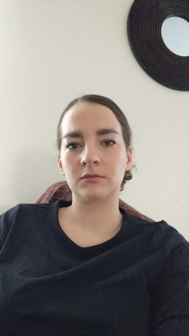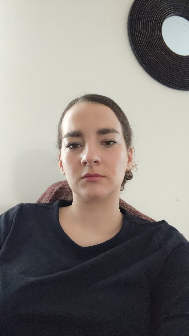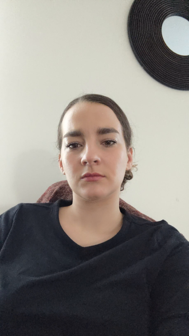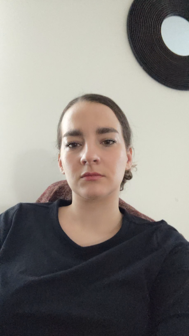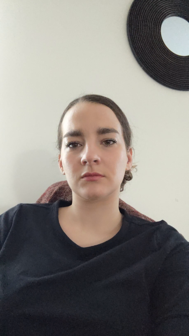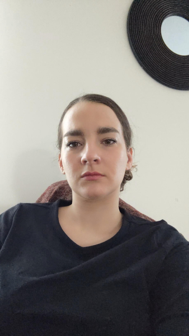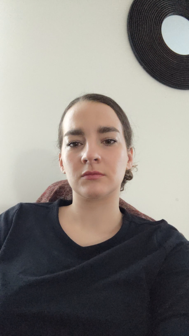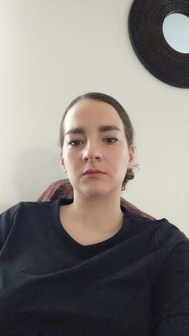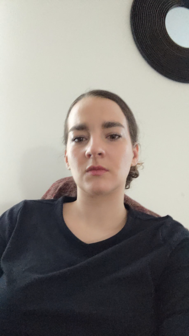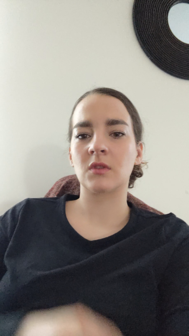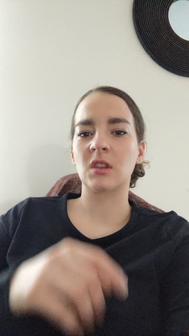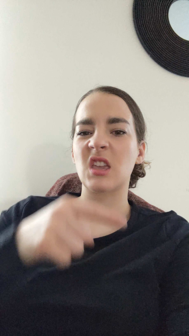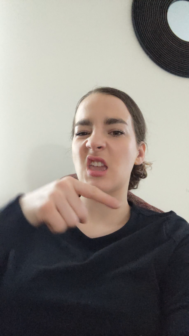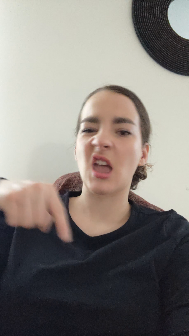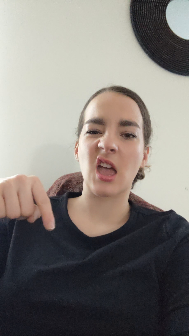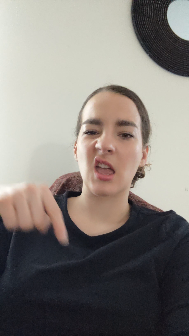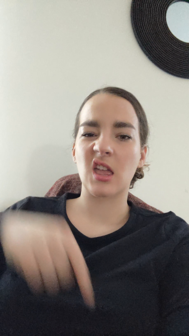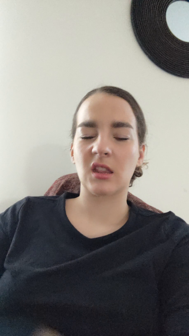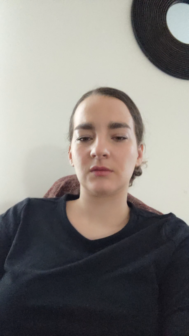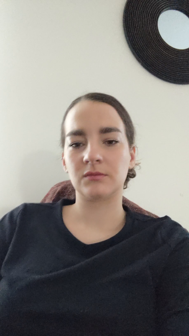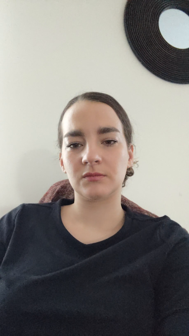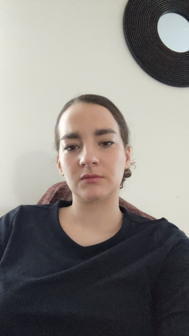cut